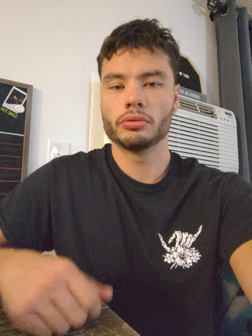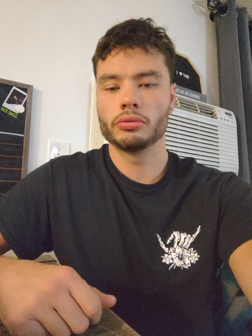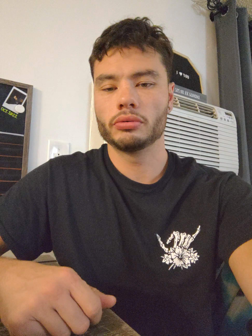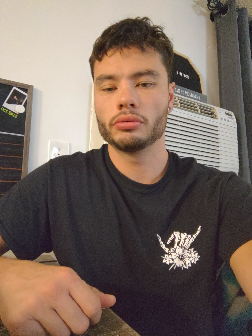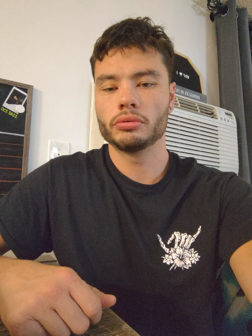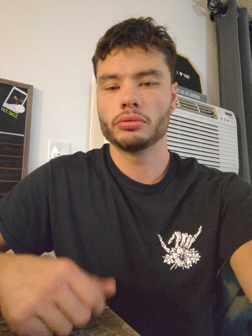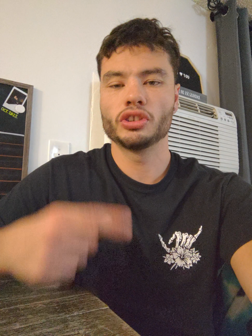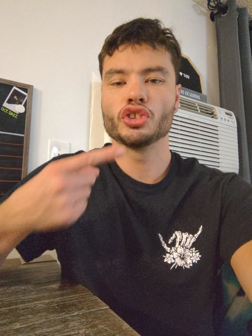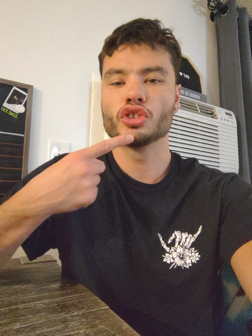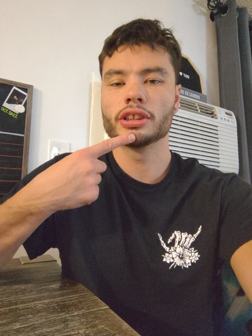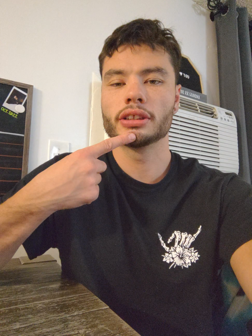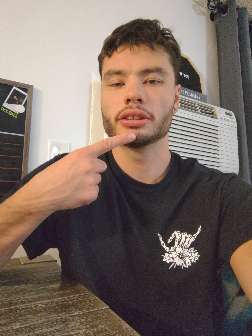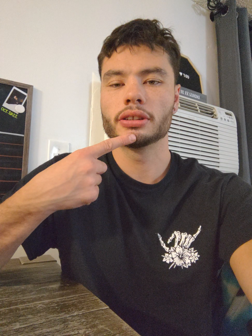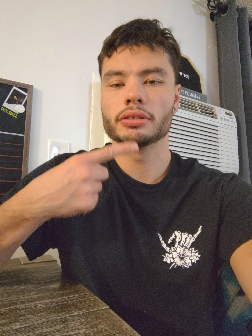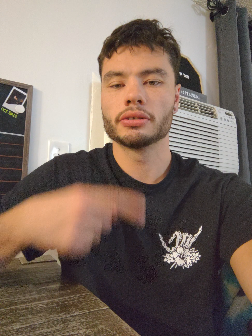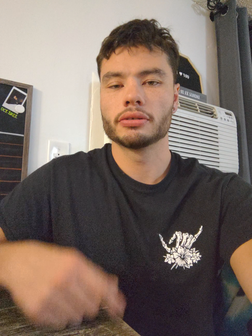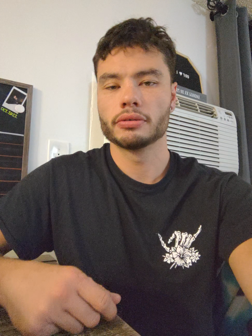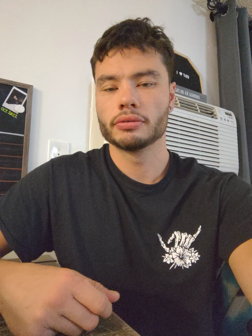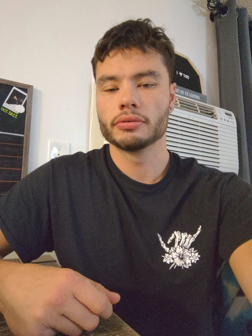chin